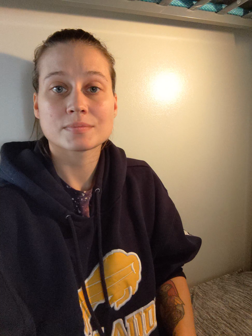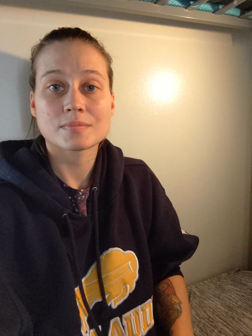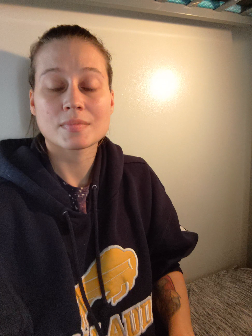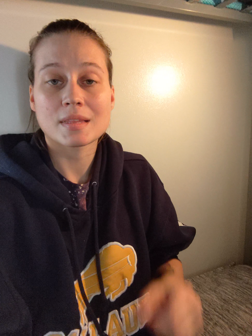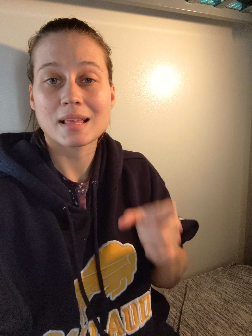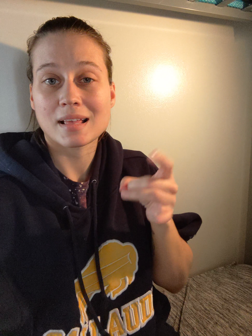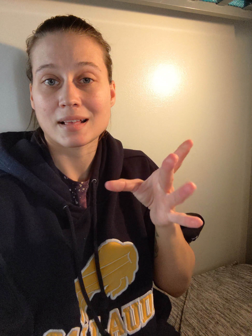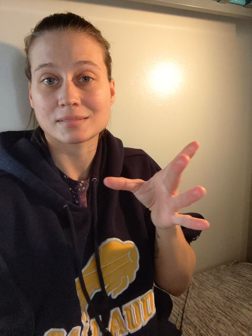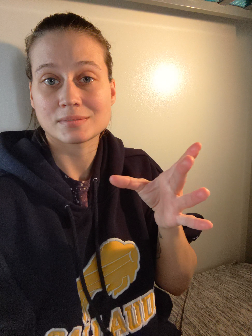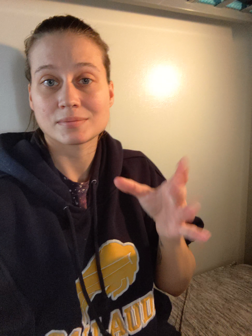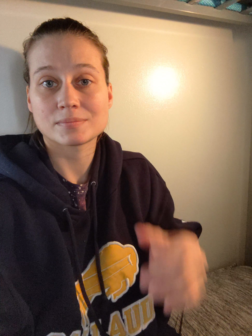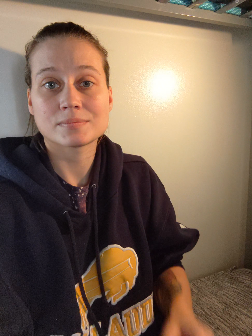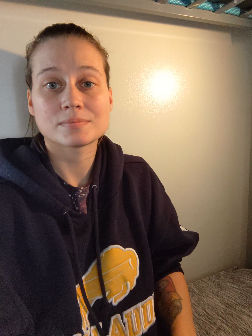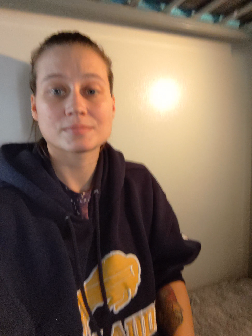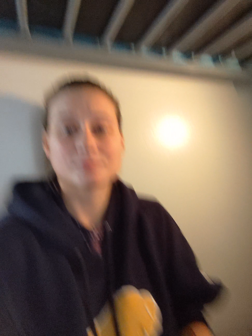hate